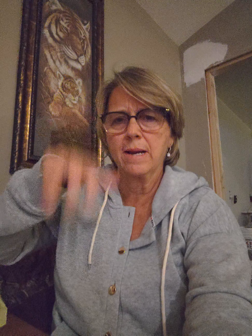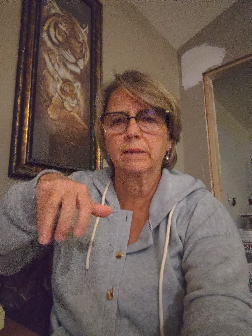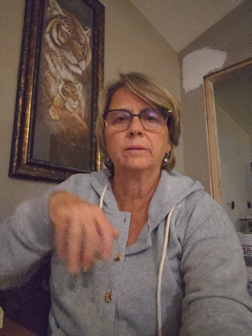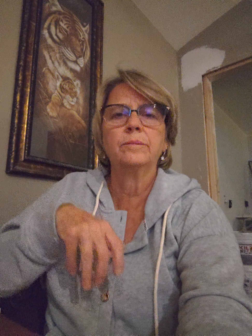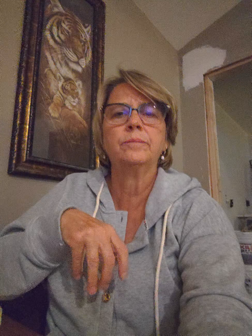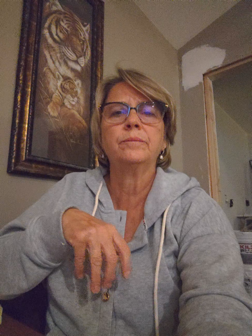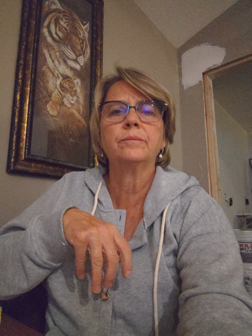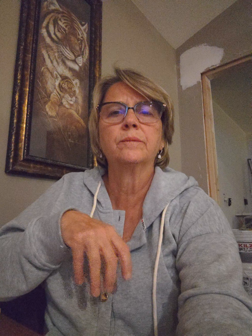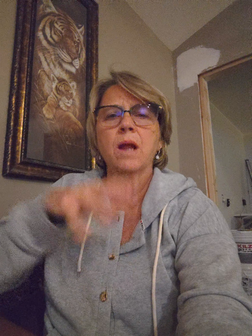rain